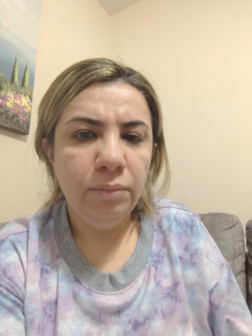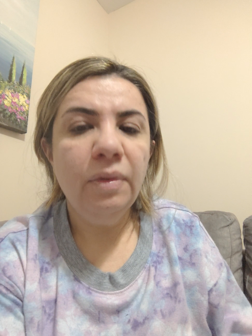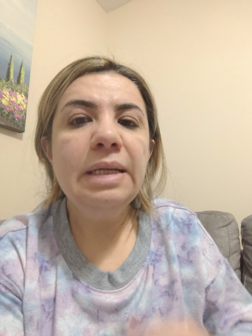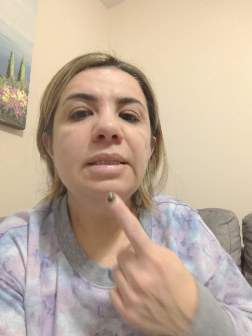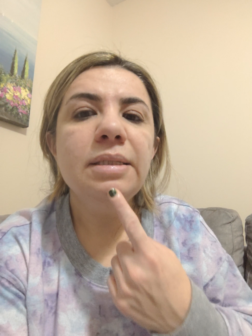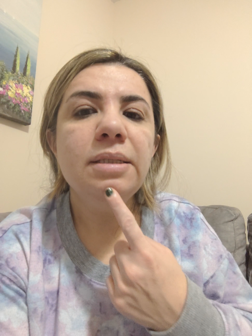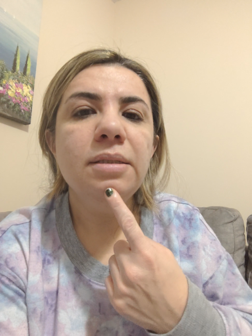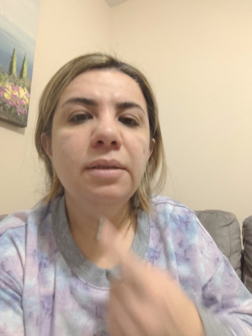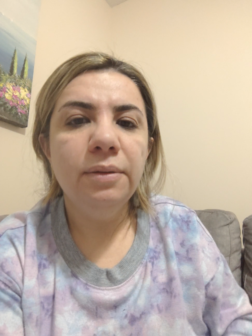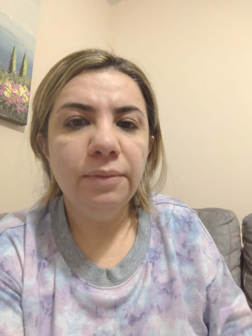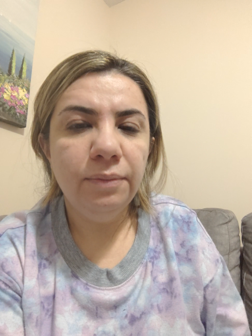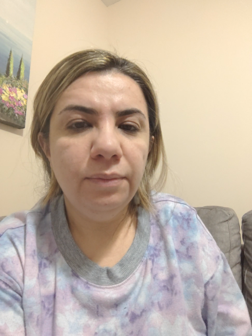say